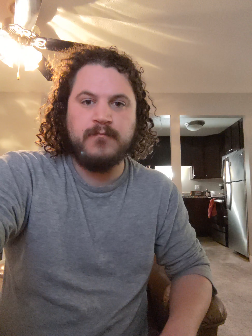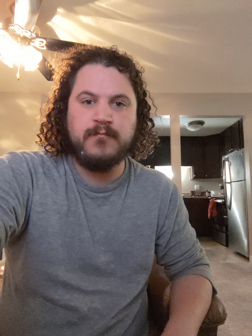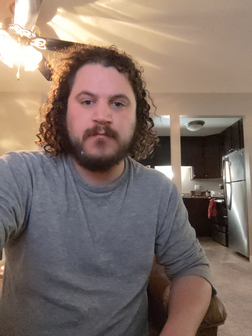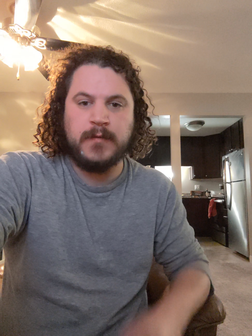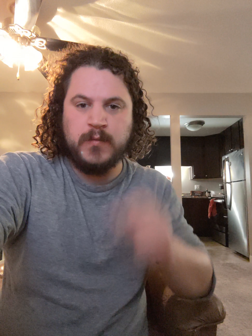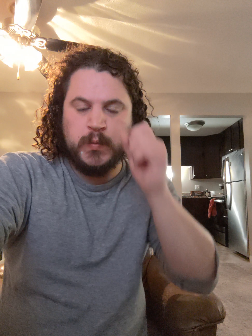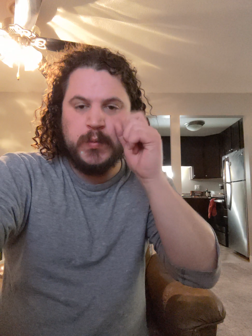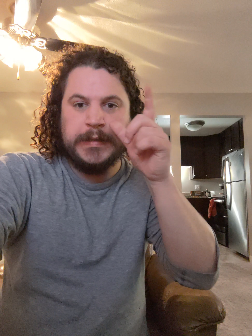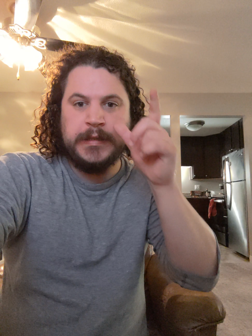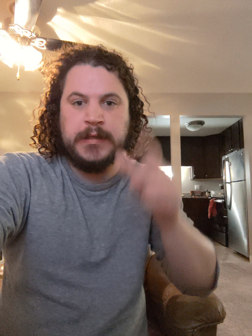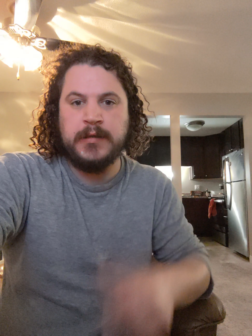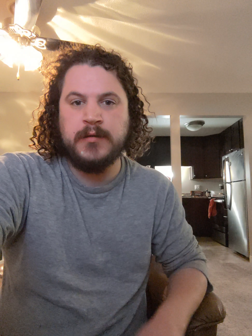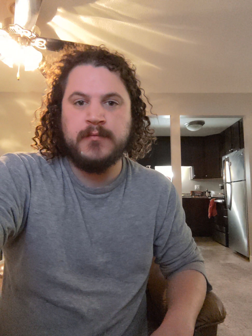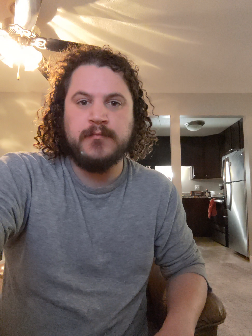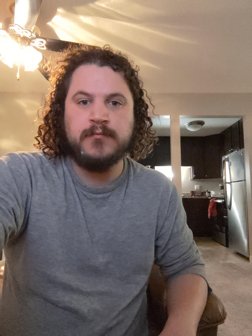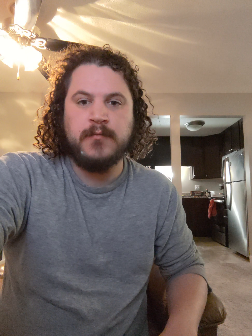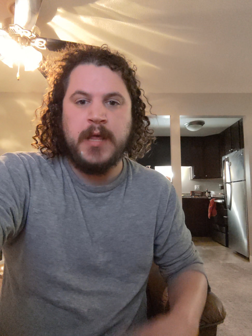awake